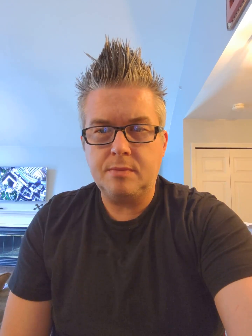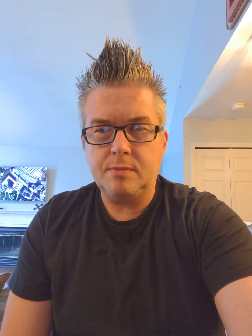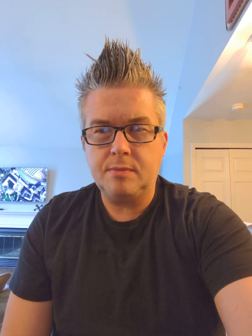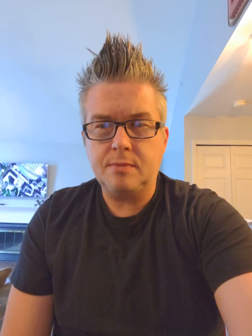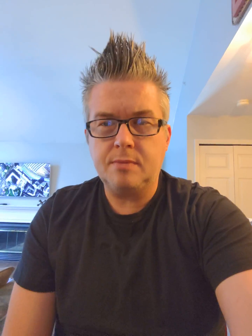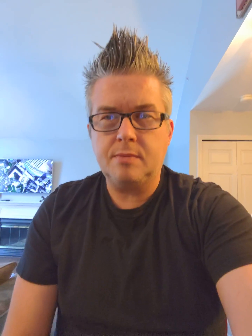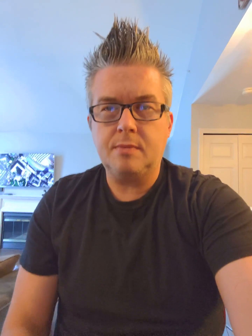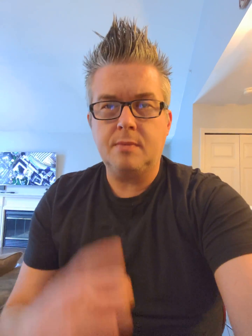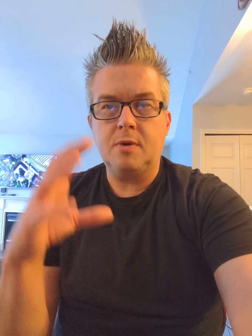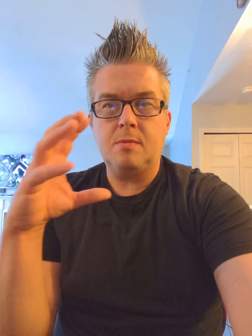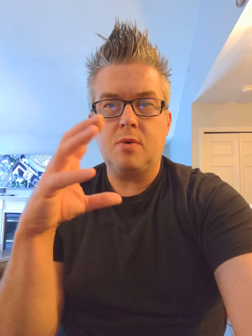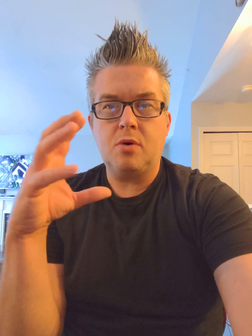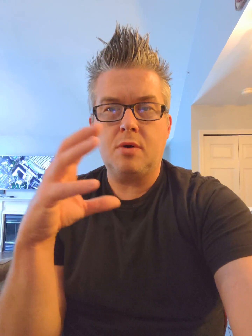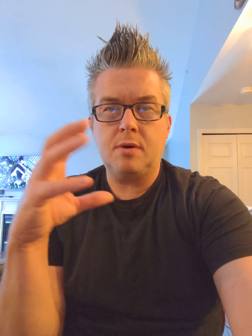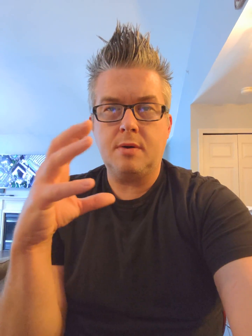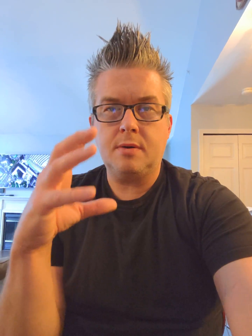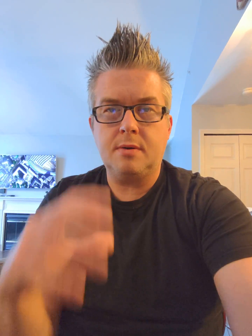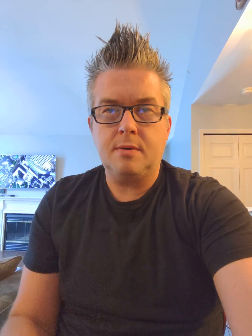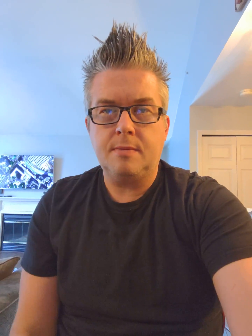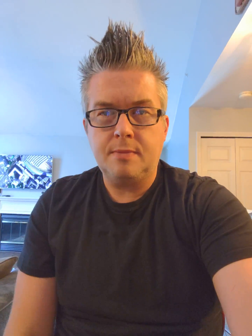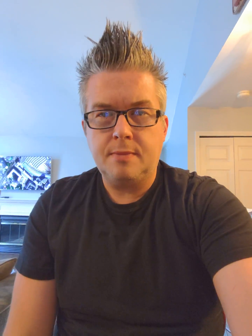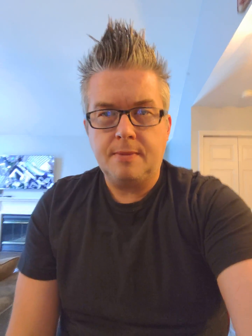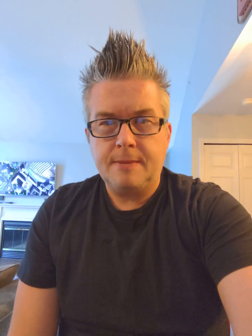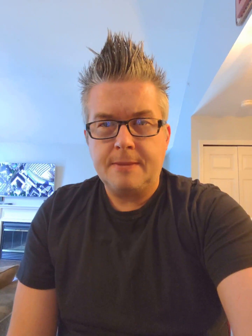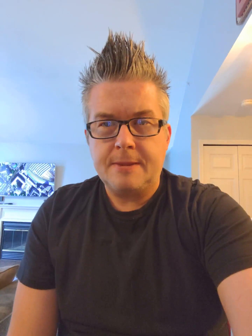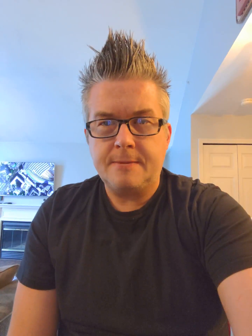ball